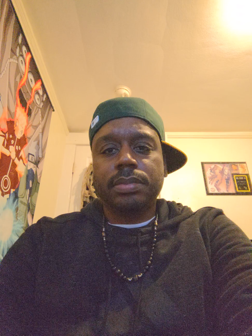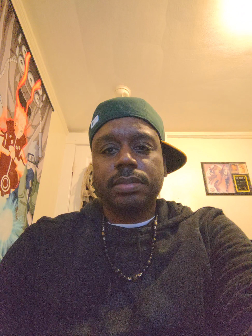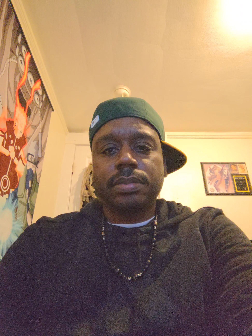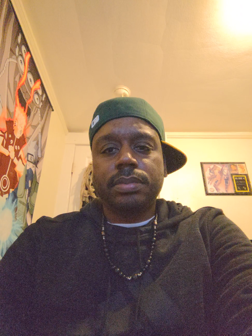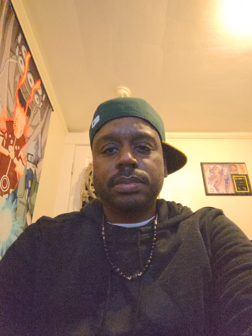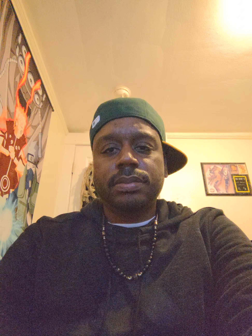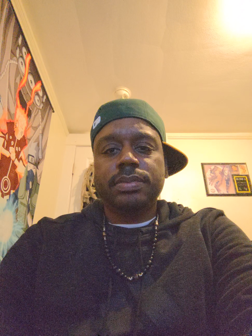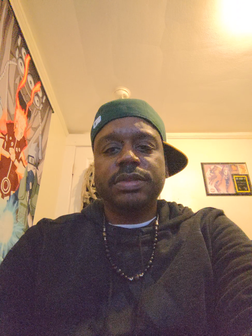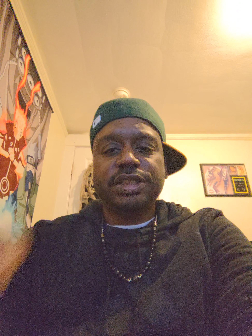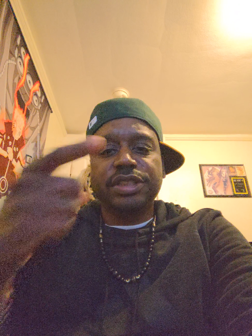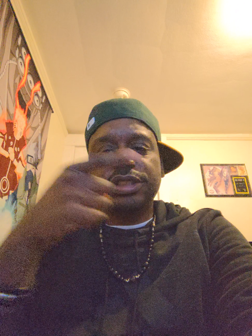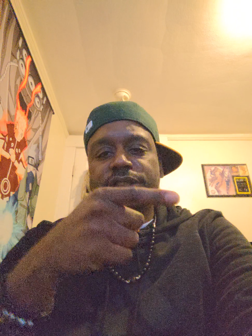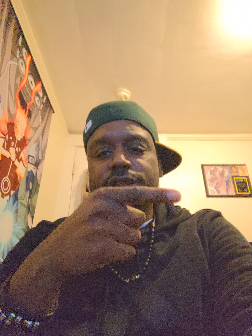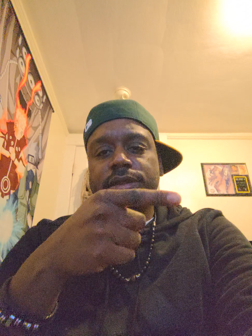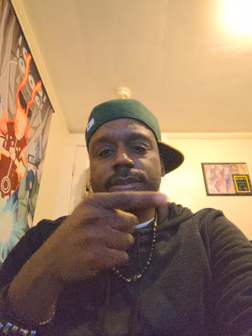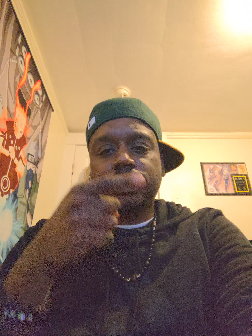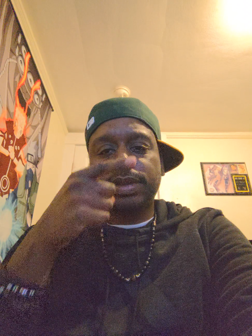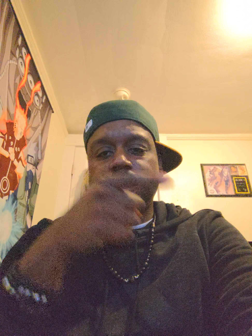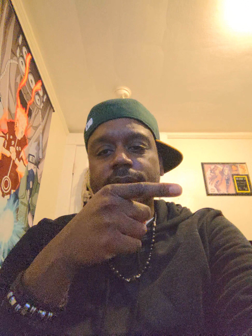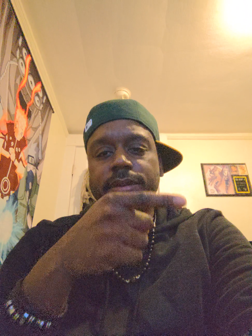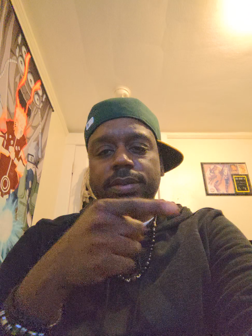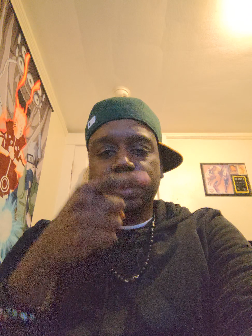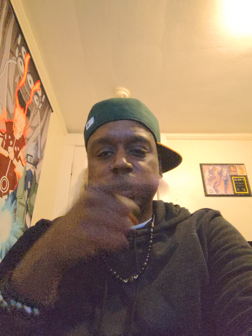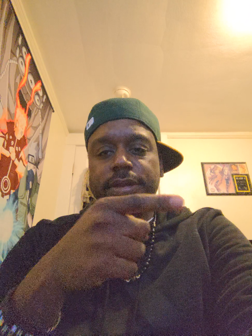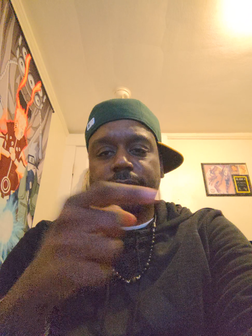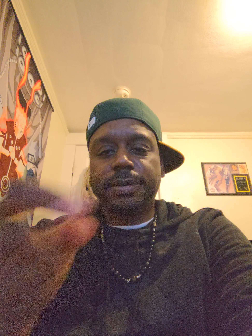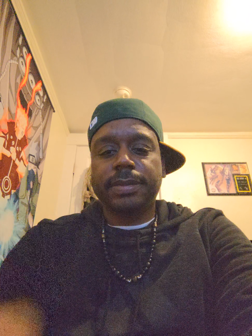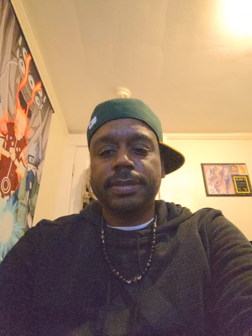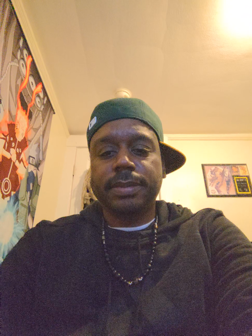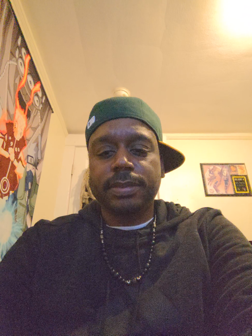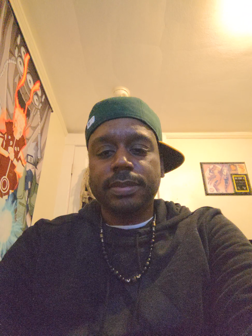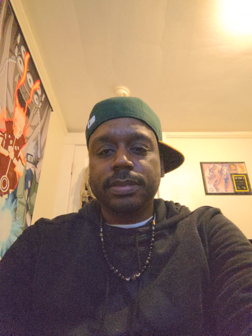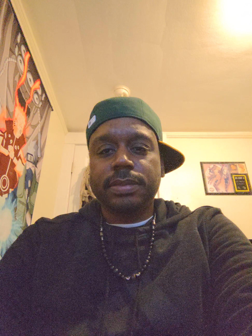he/she/it